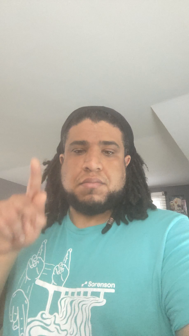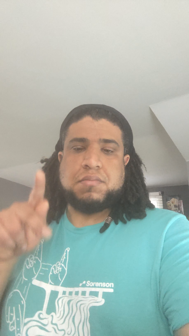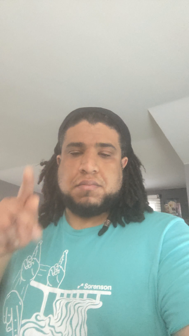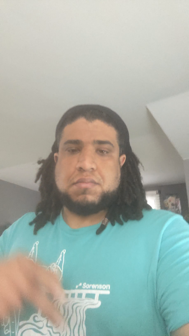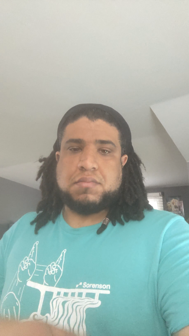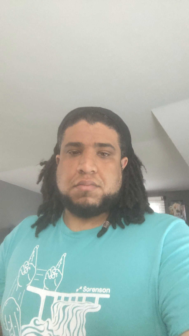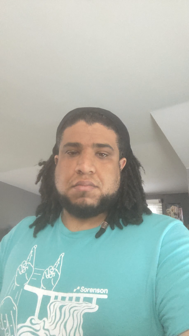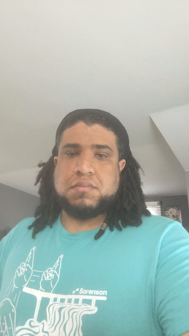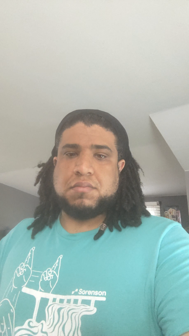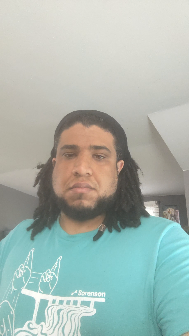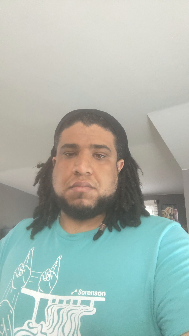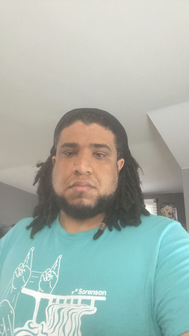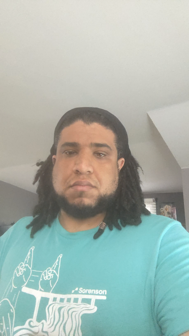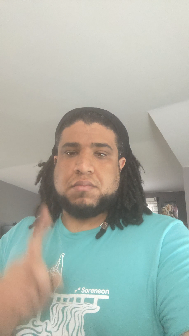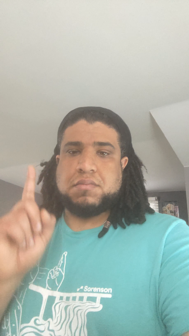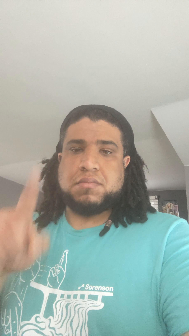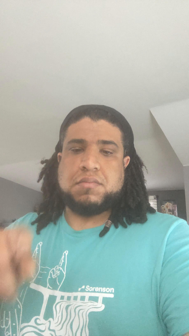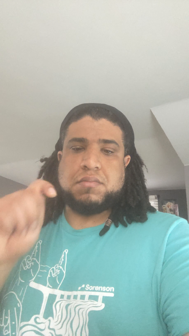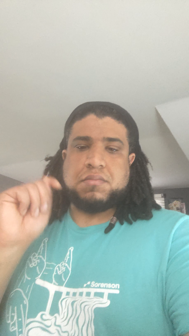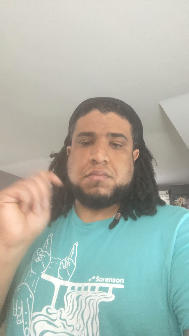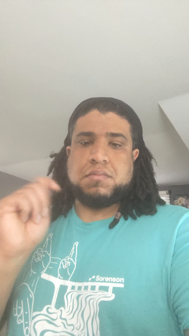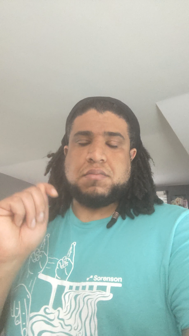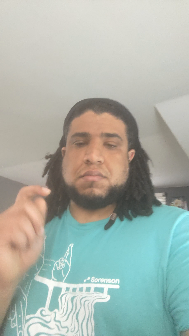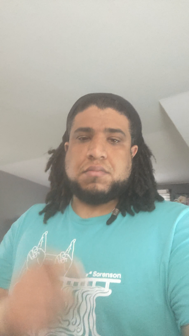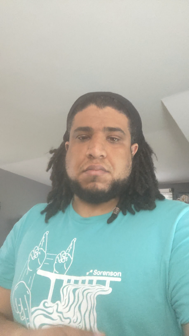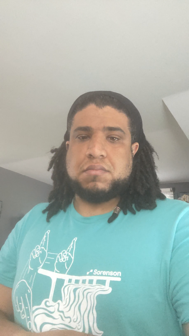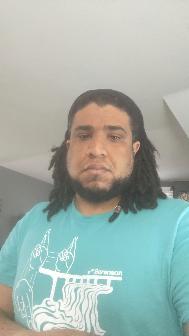go potty